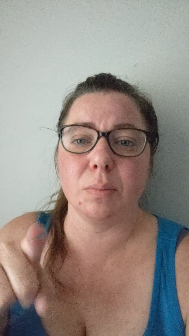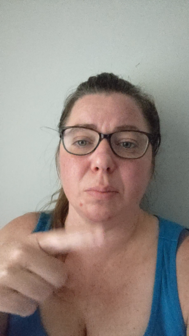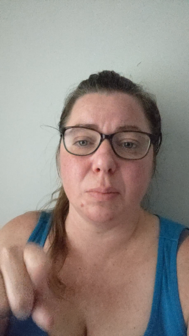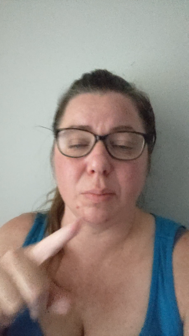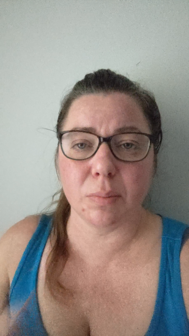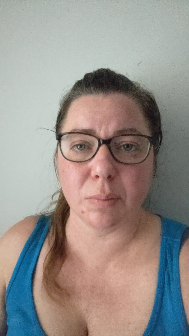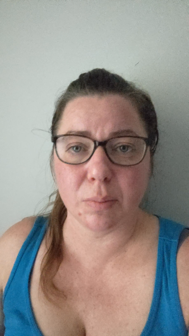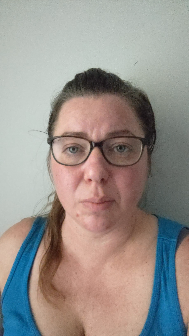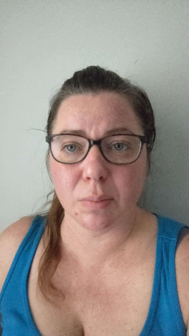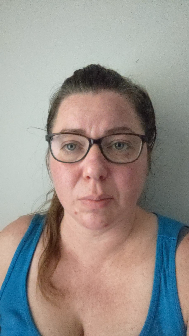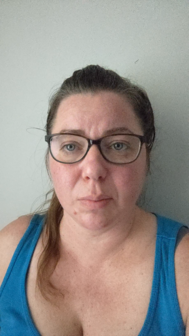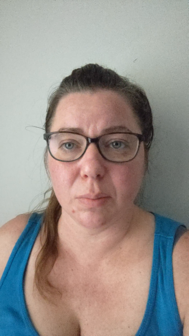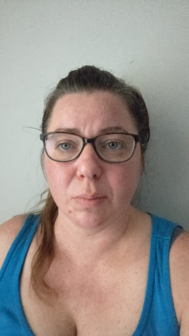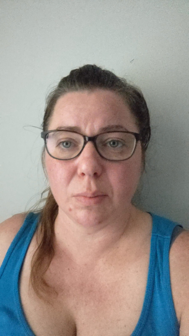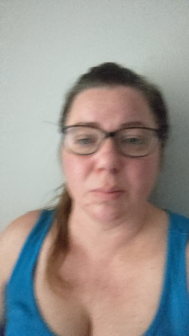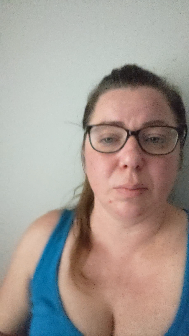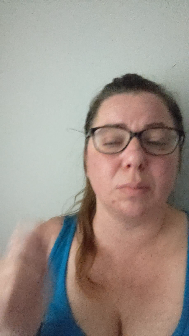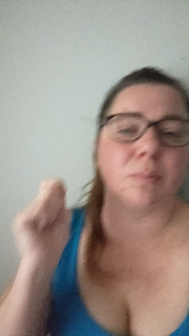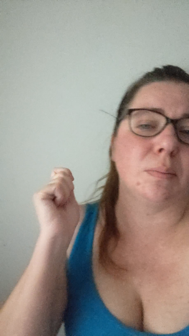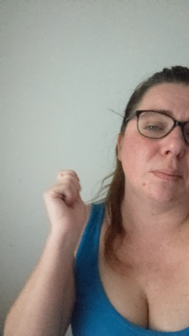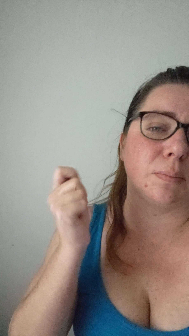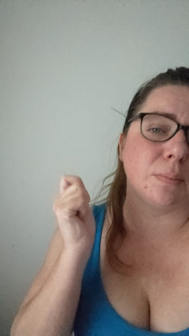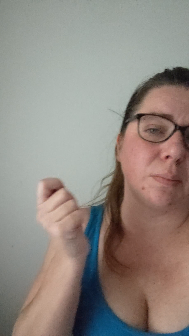bat